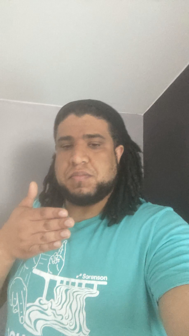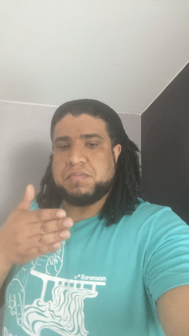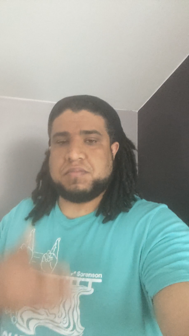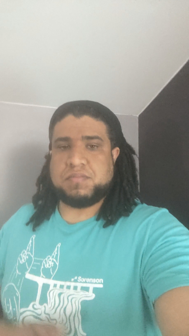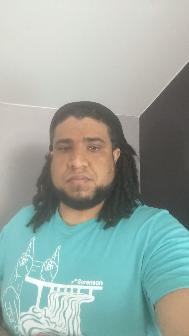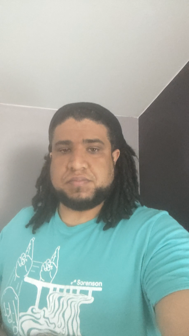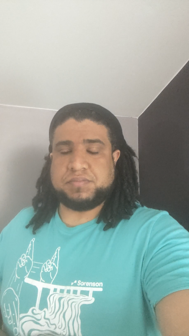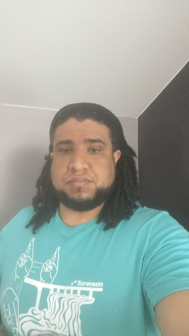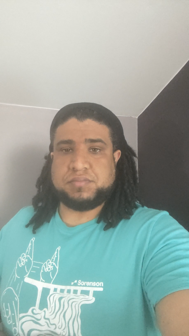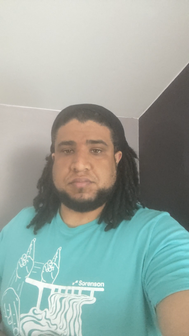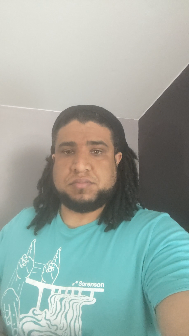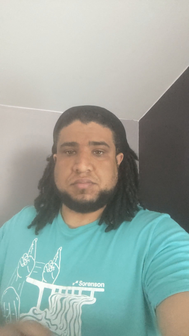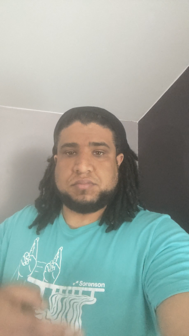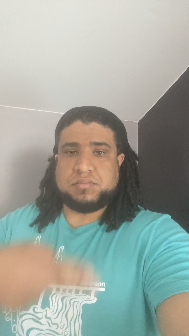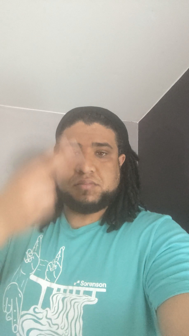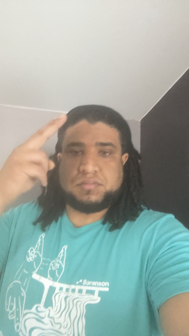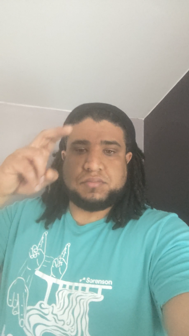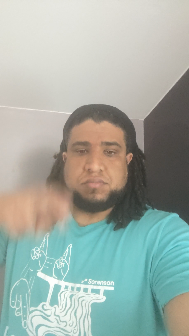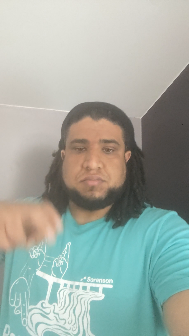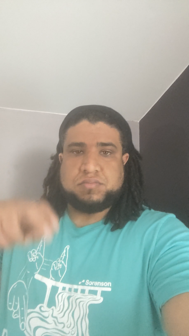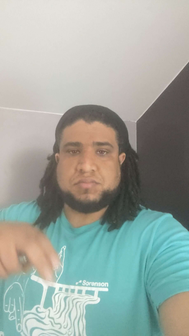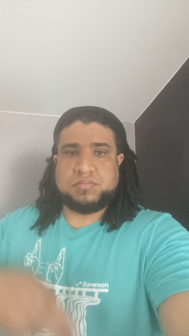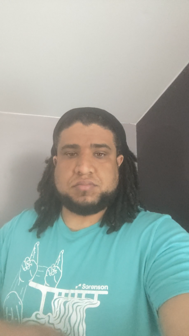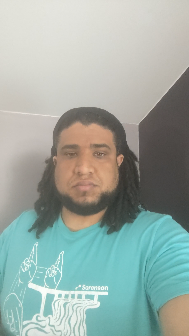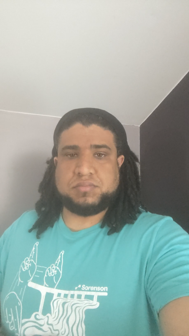high chair